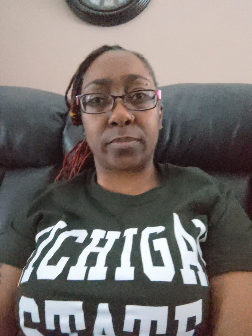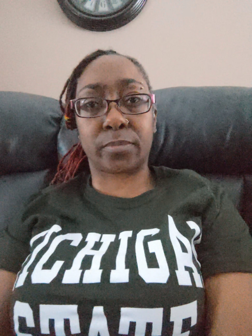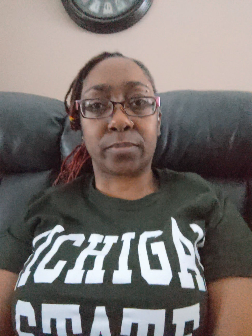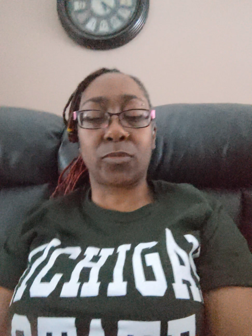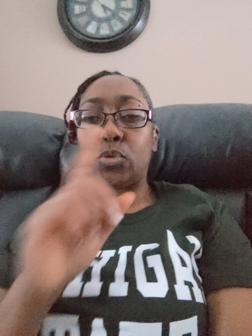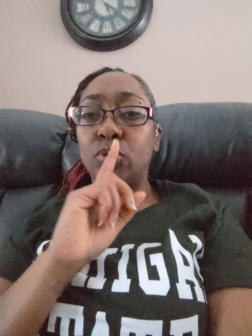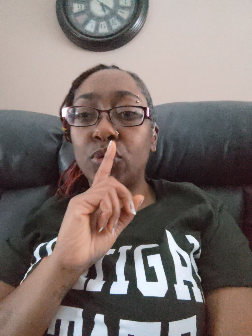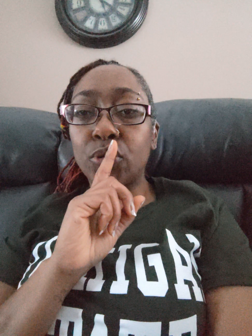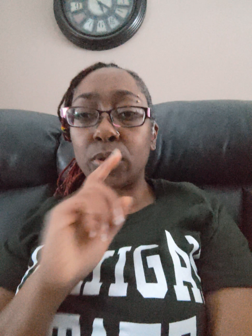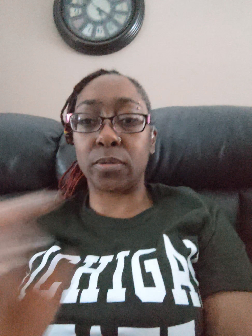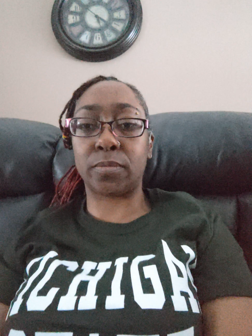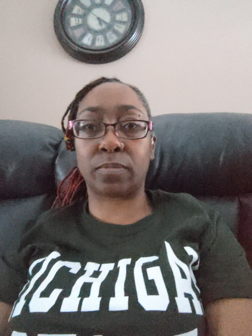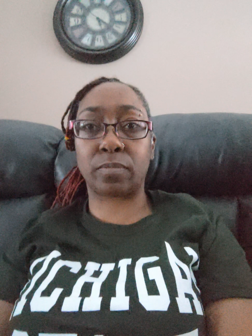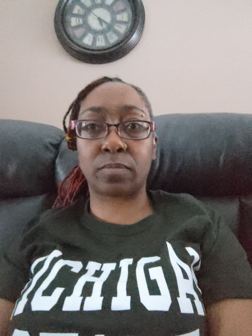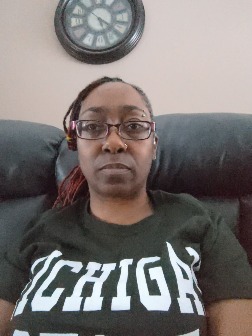shhh